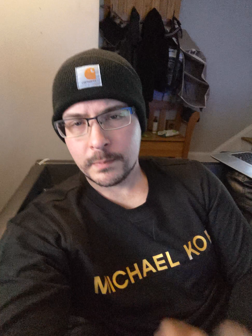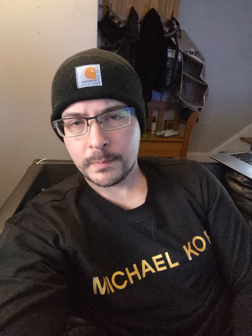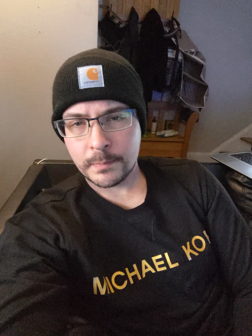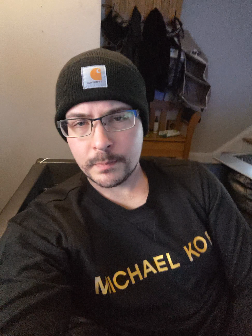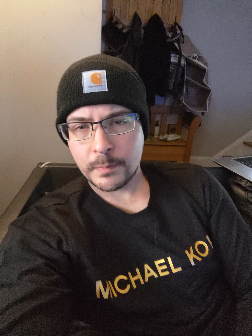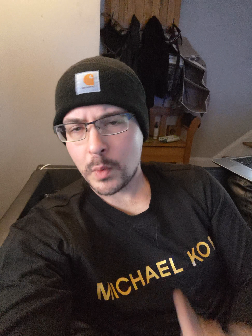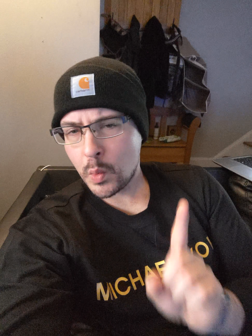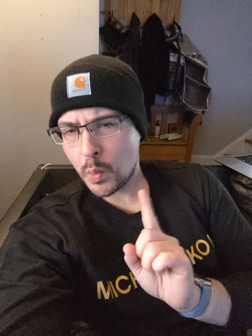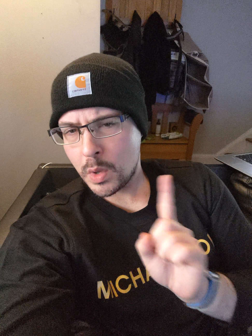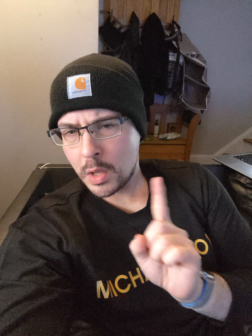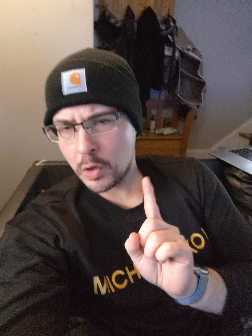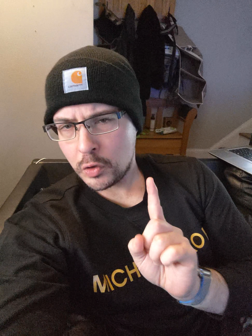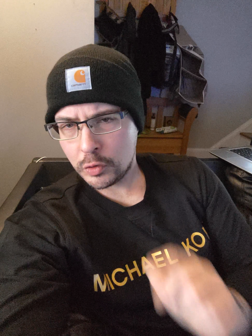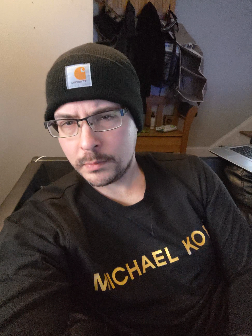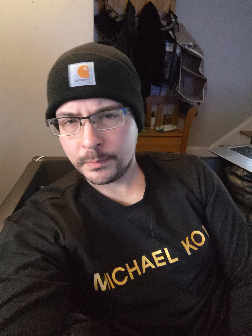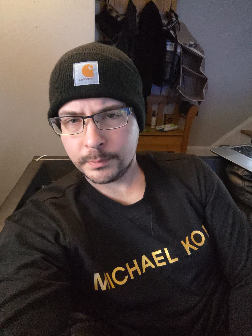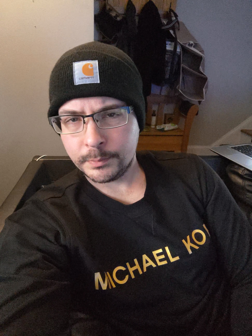where